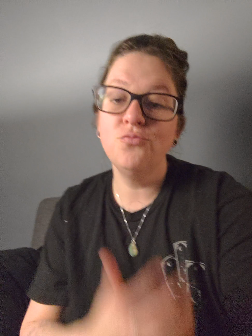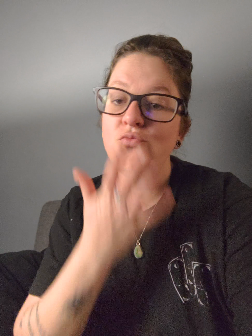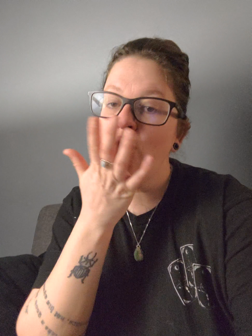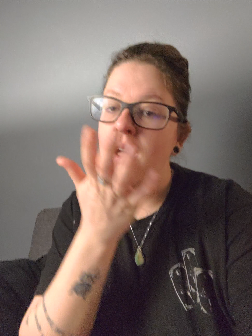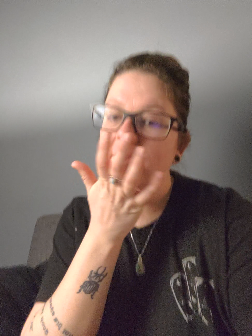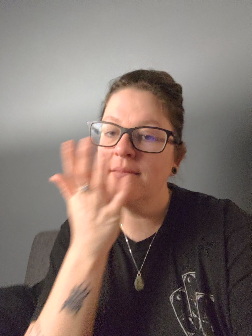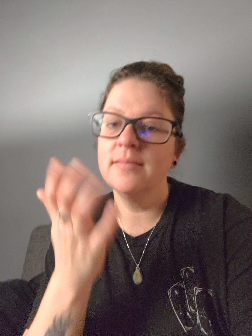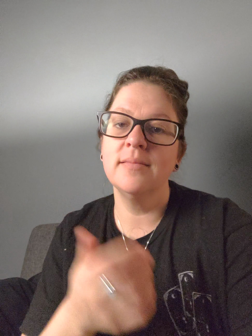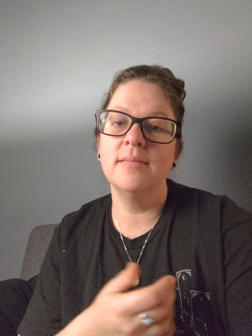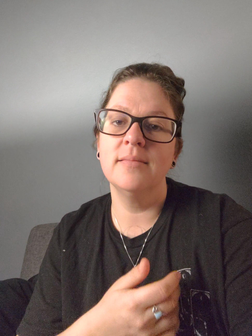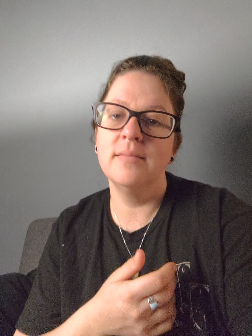grass